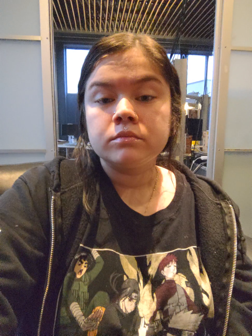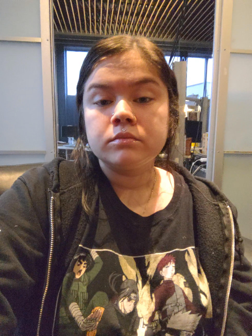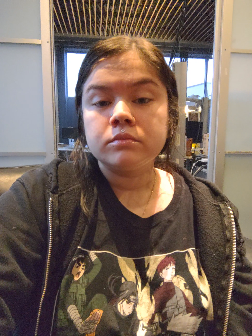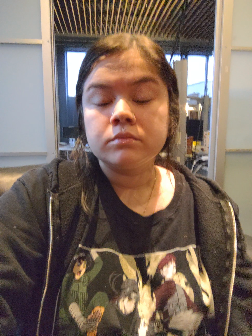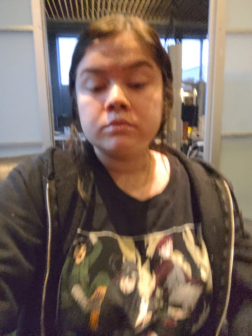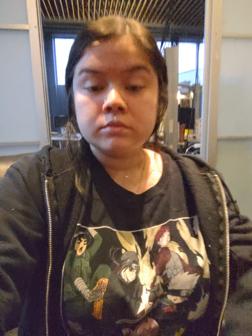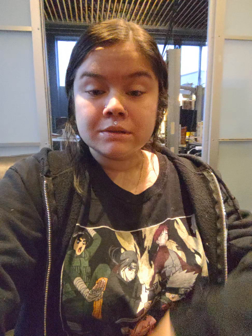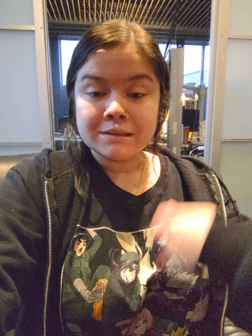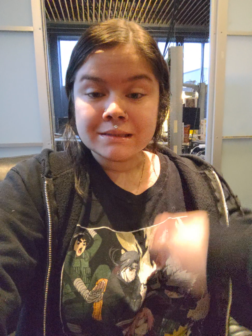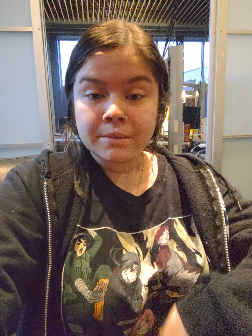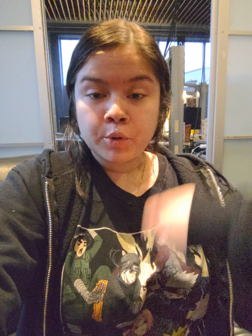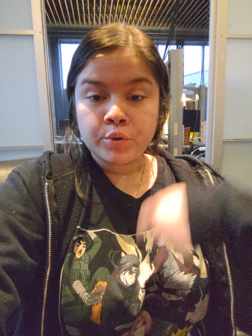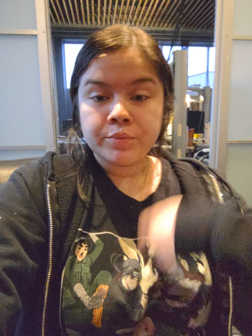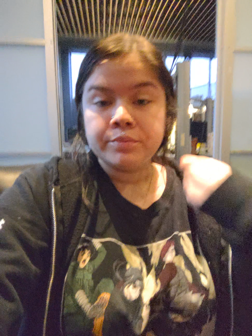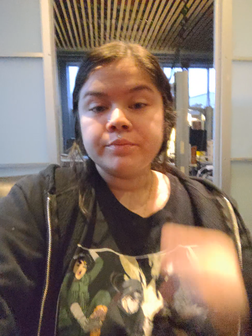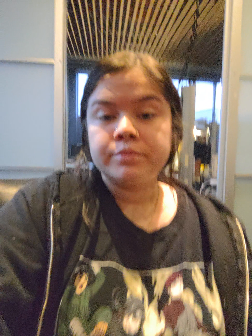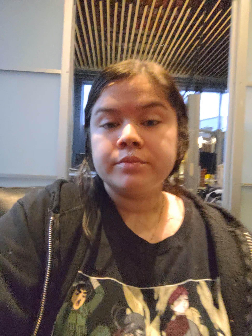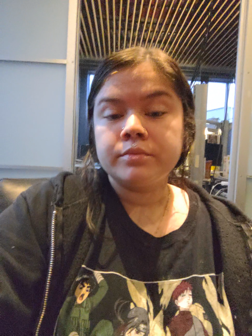zipper